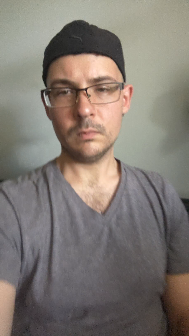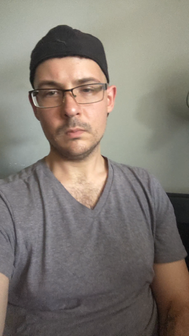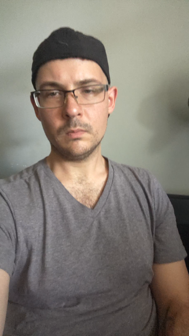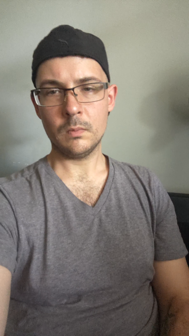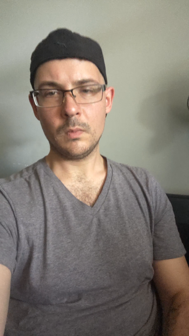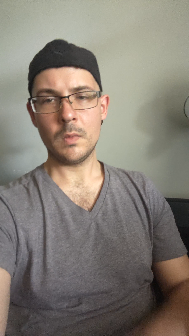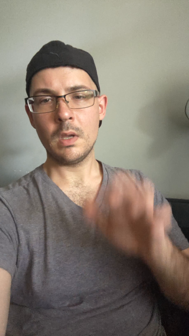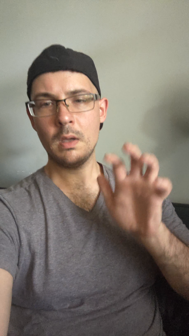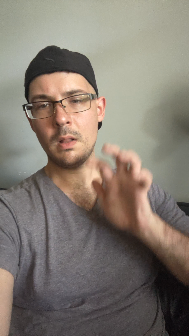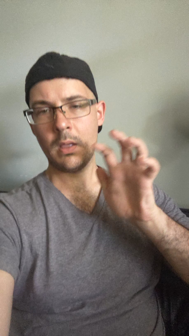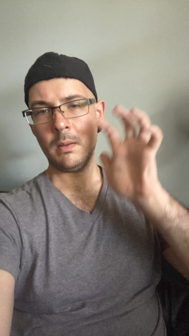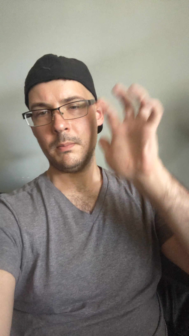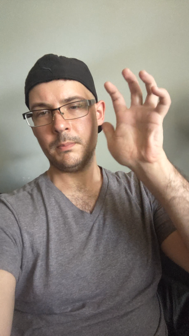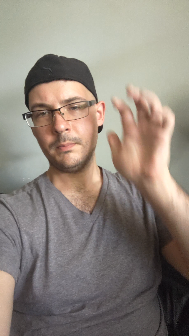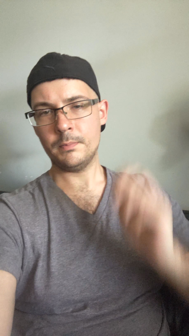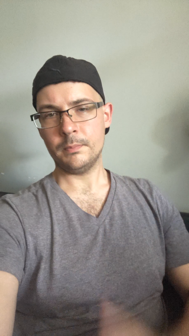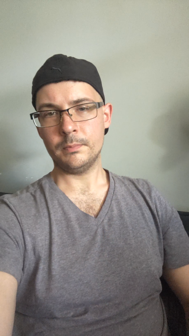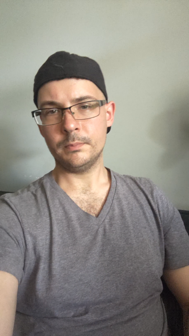climb